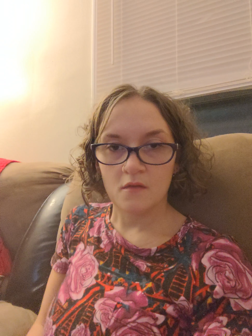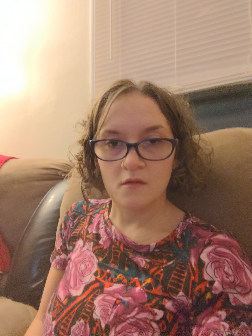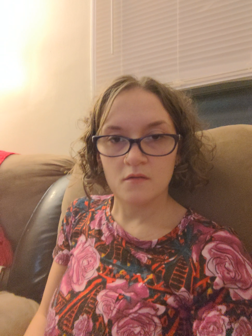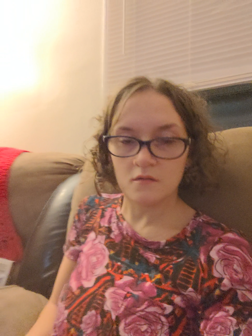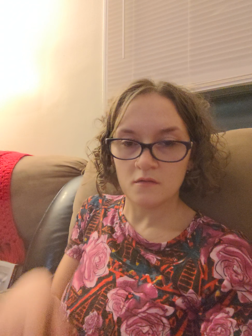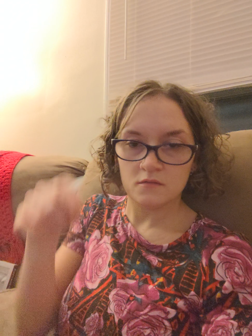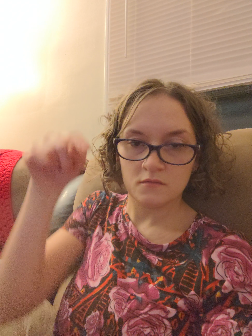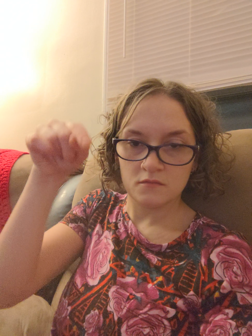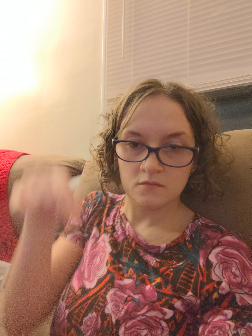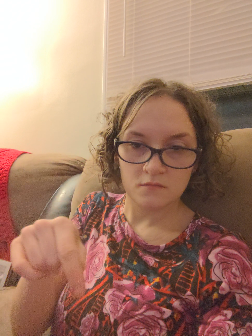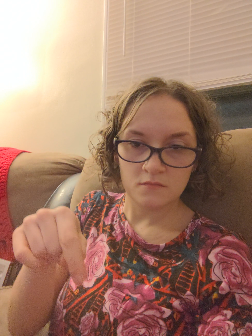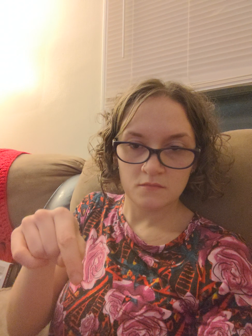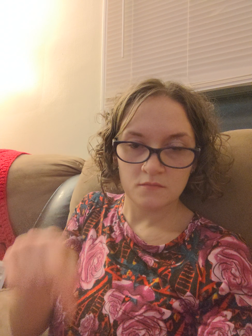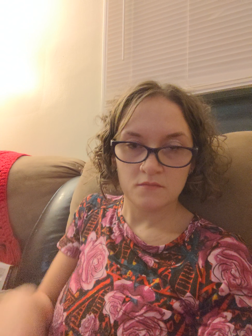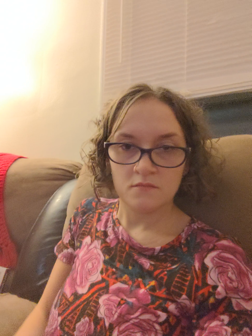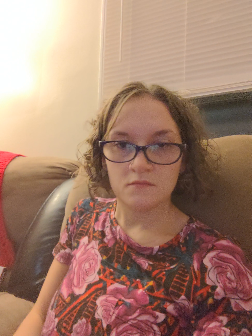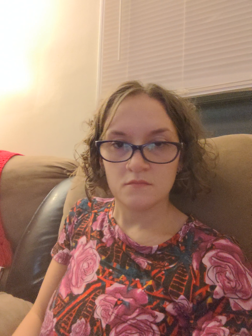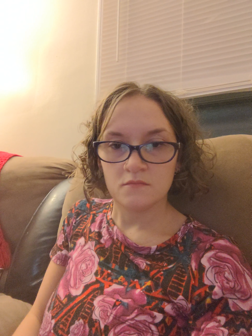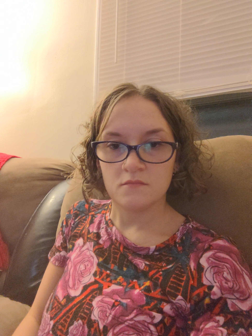down